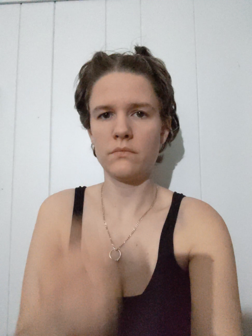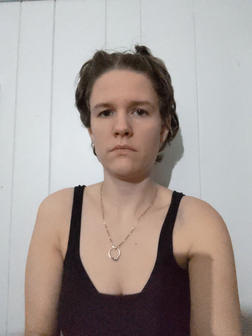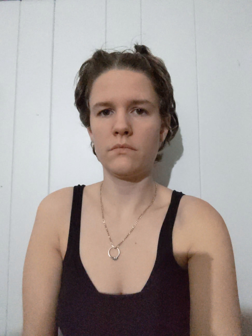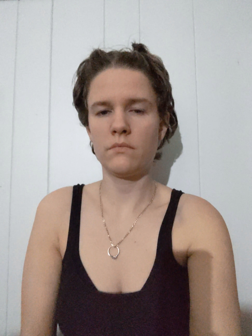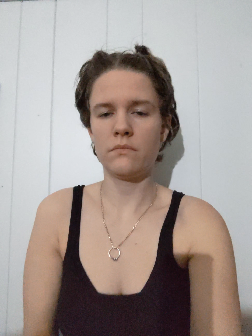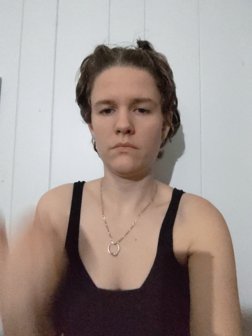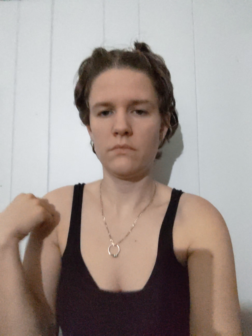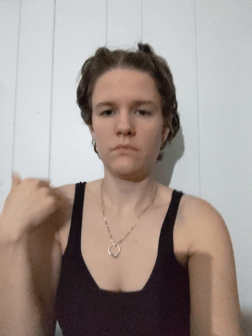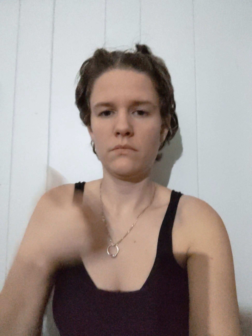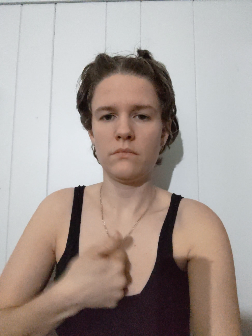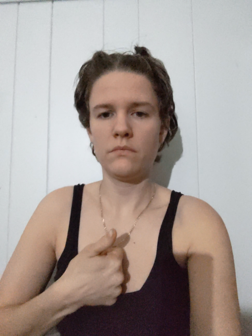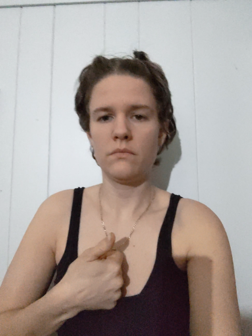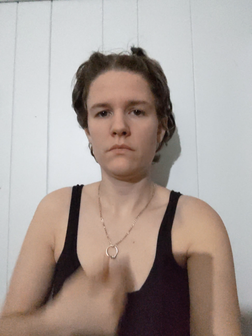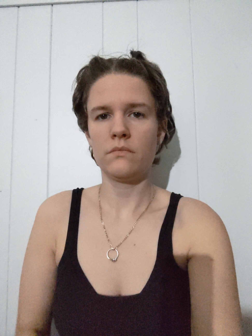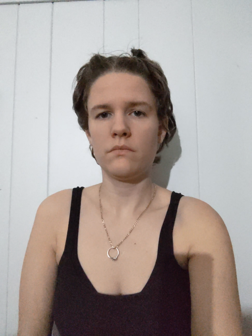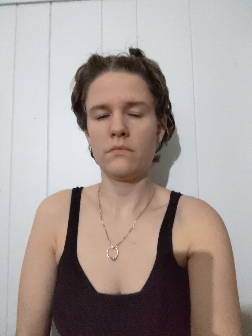jacket